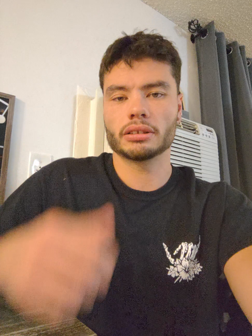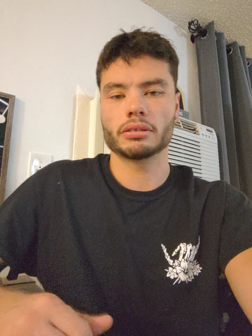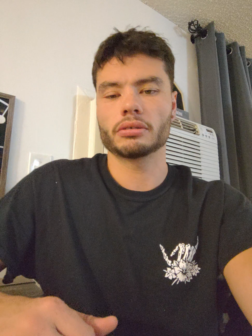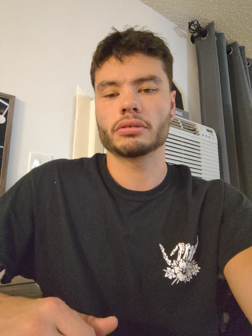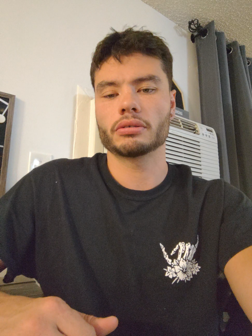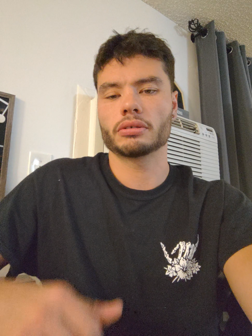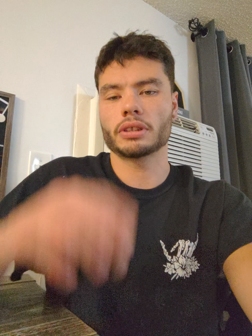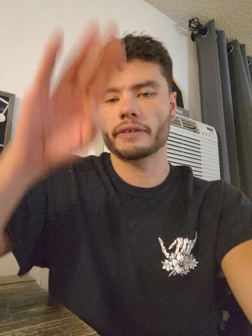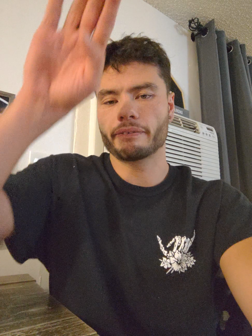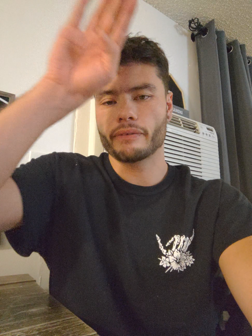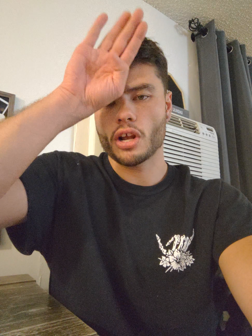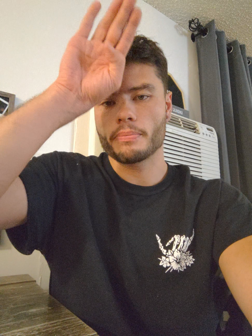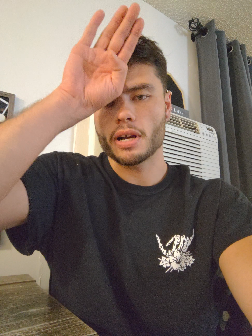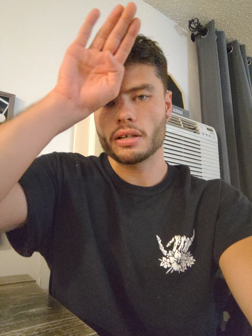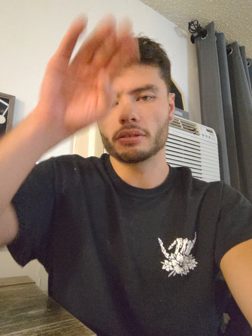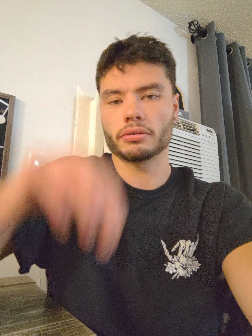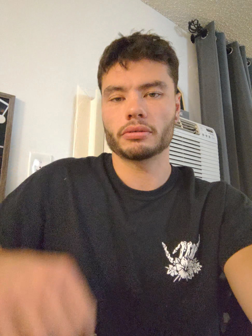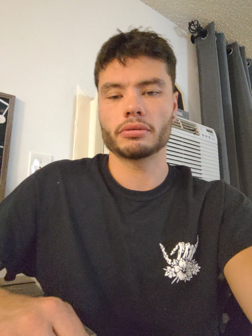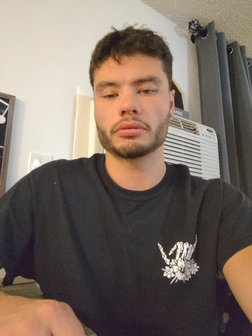fireman